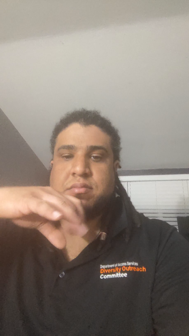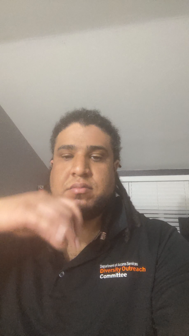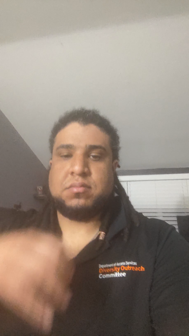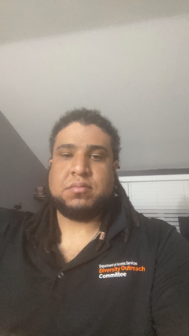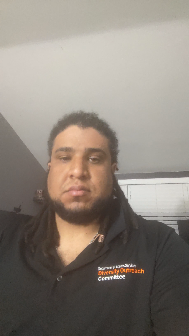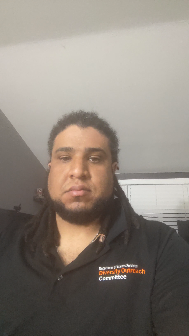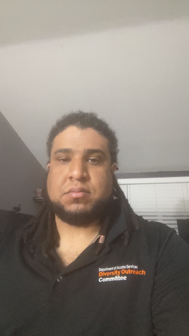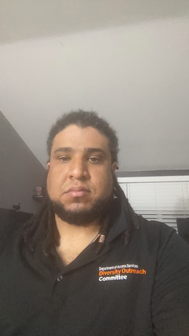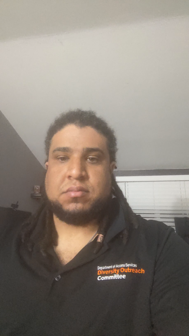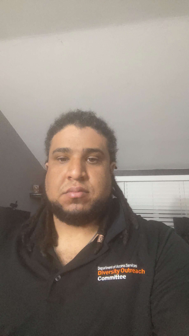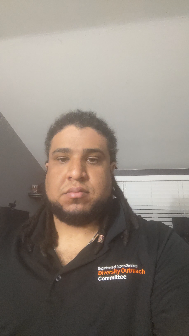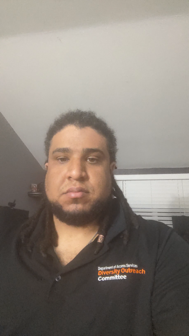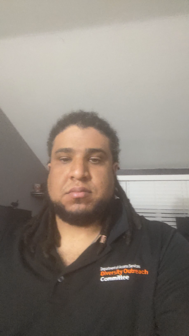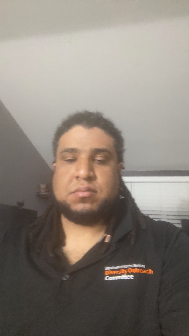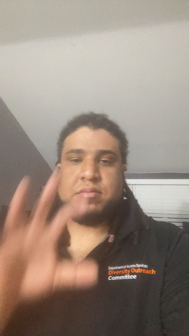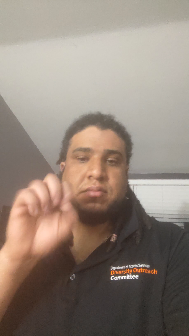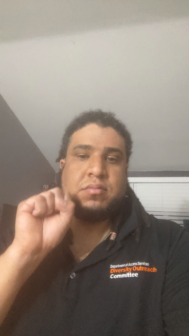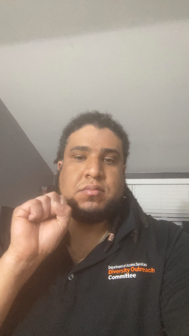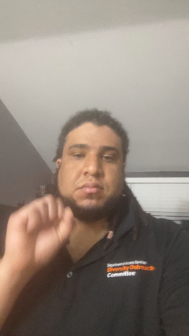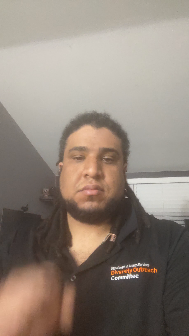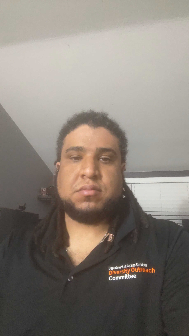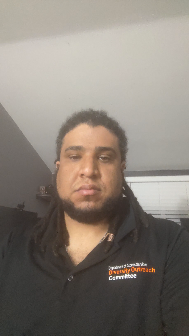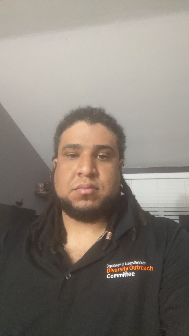catch